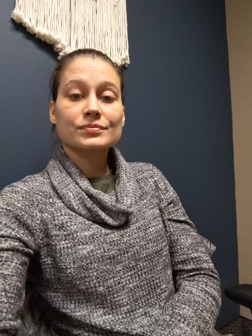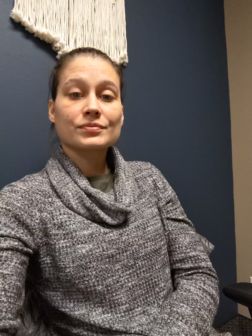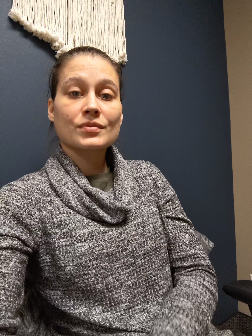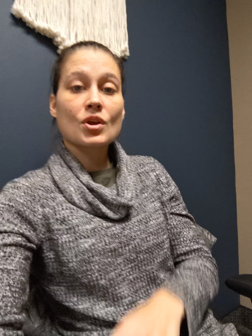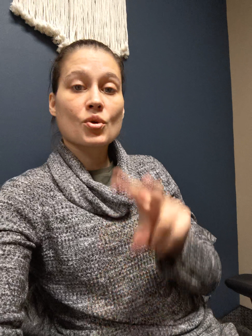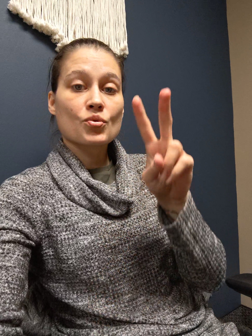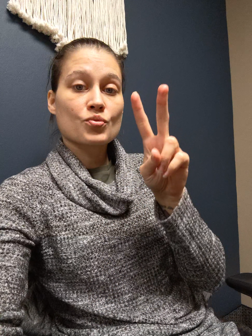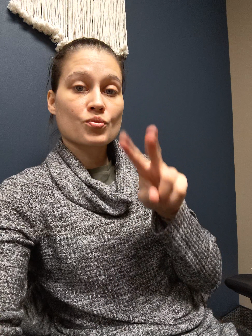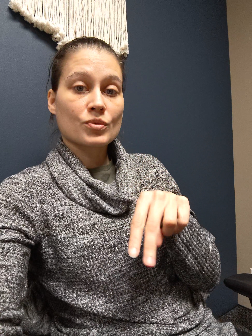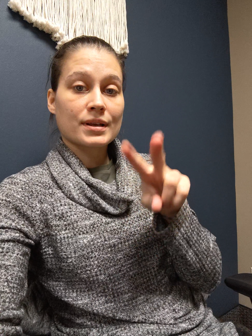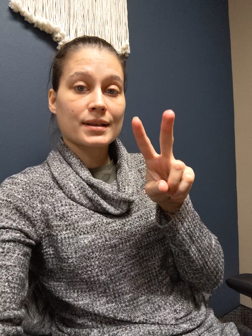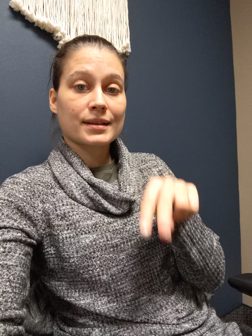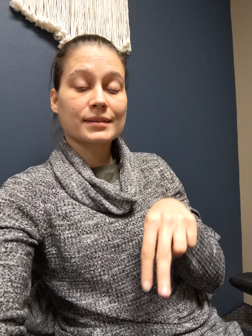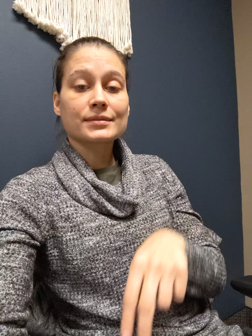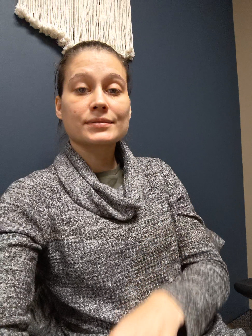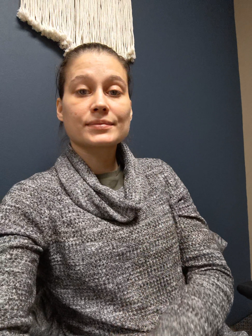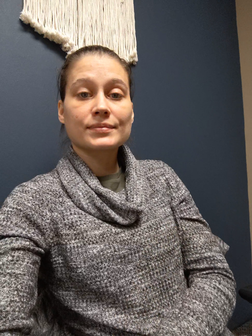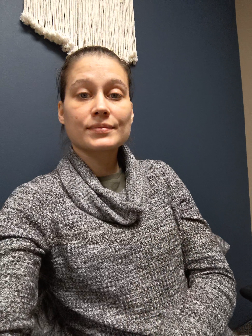read